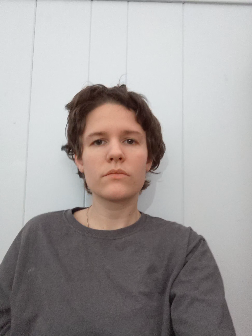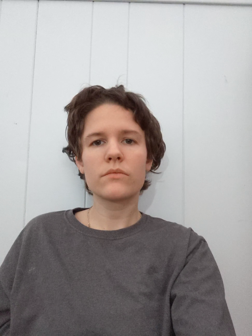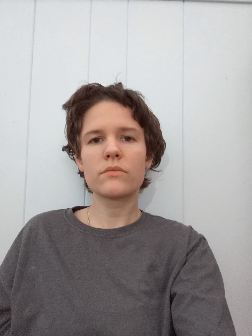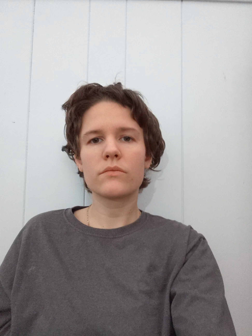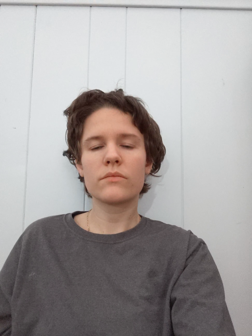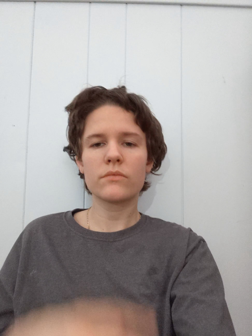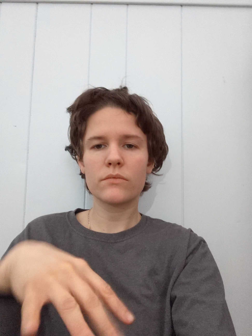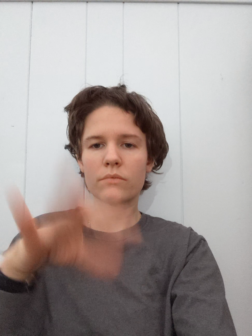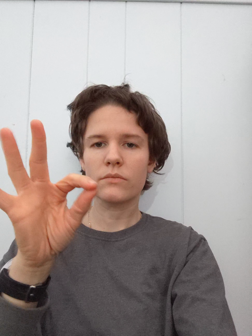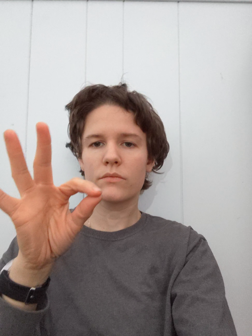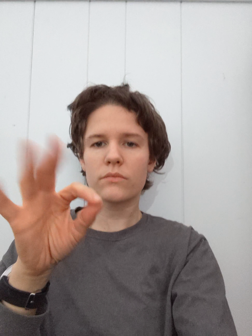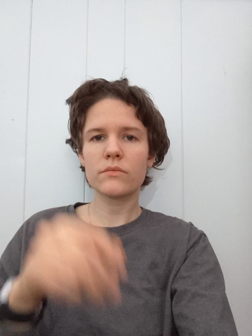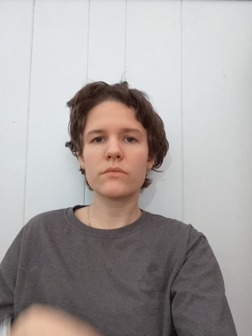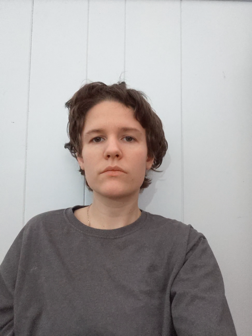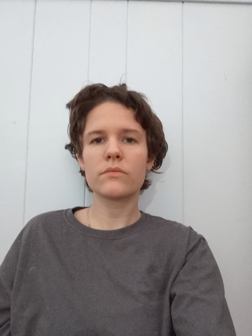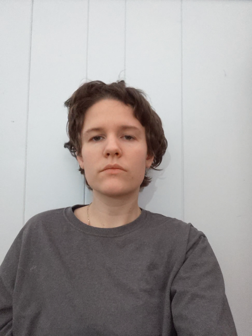find